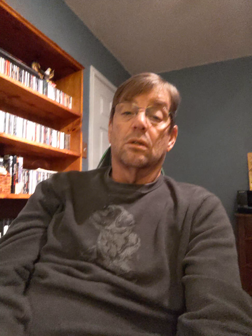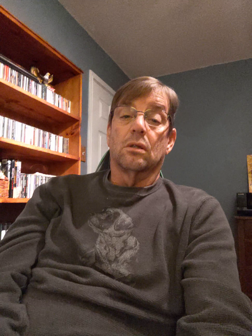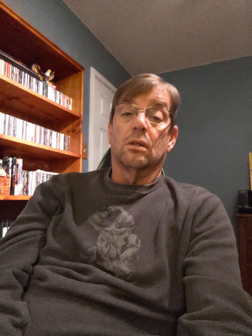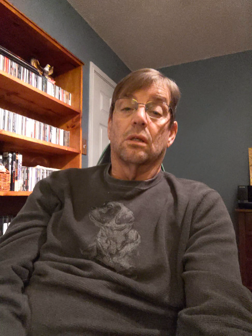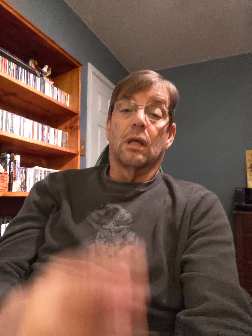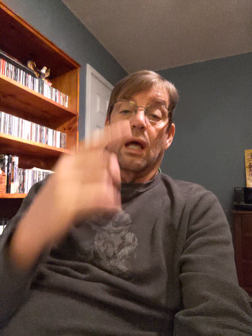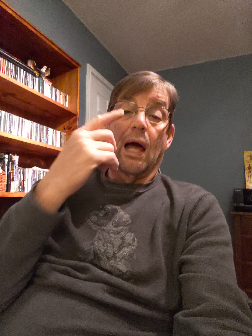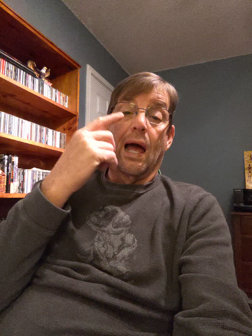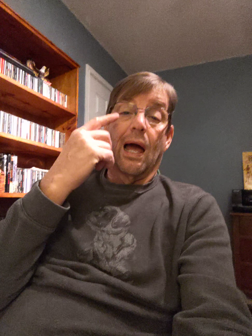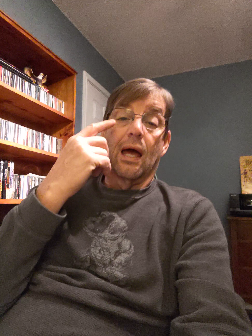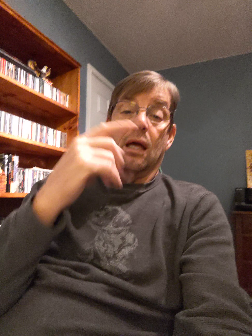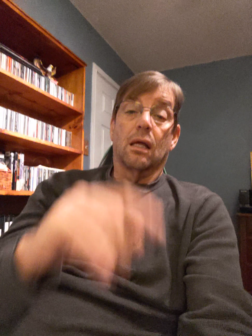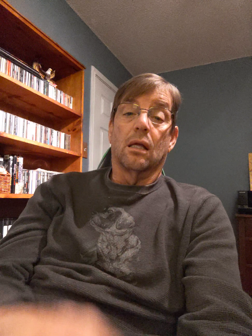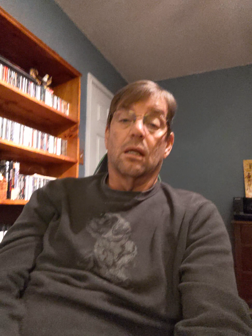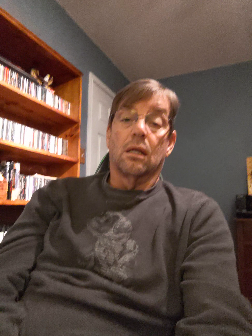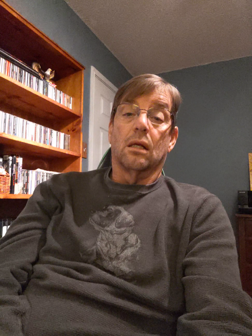eye